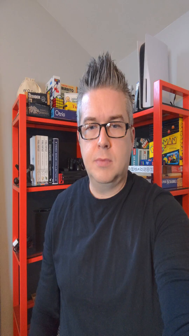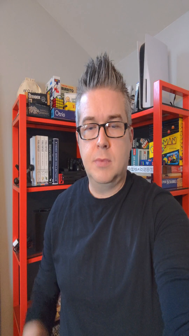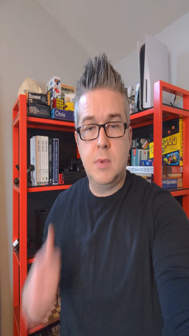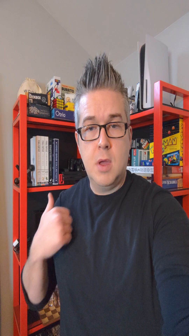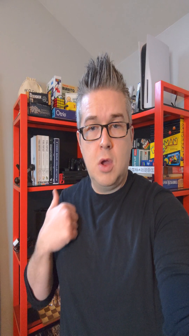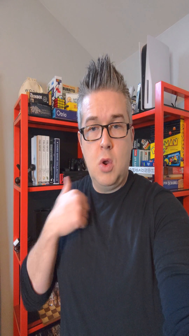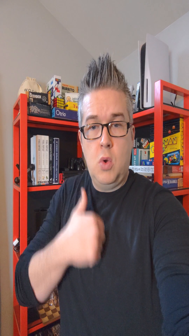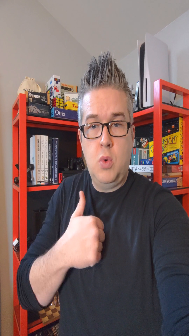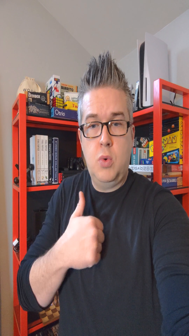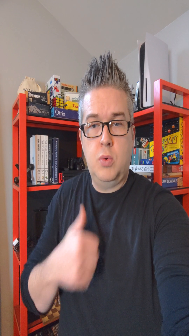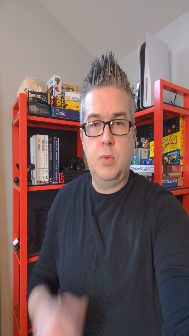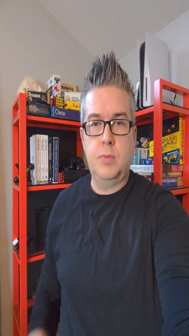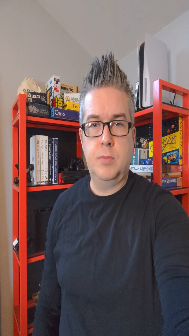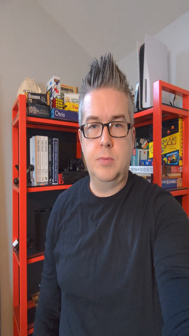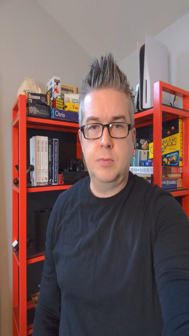jacket